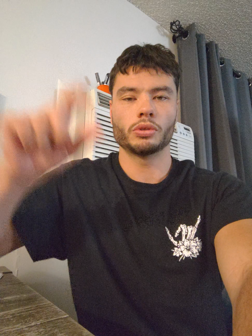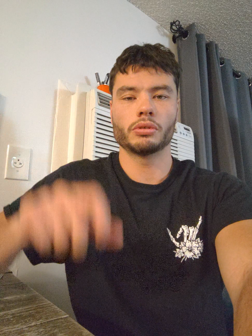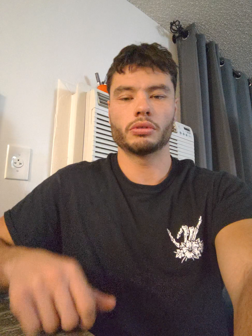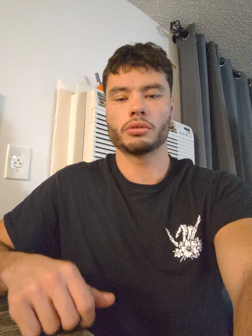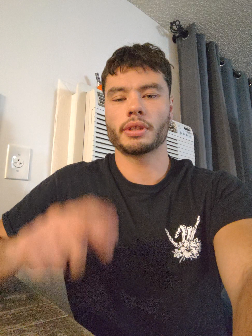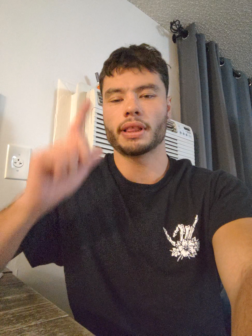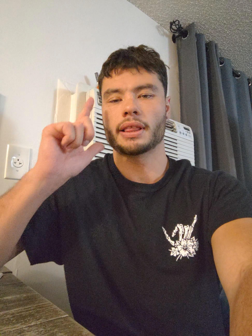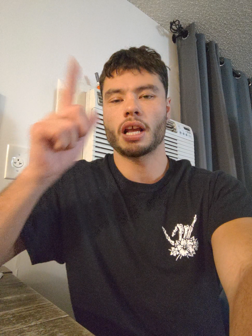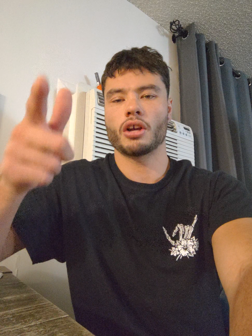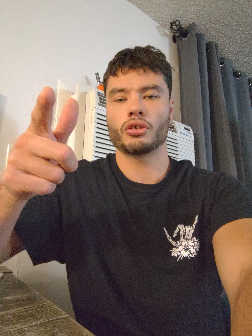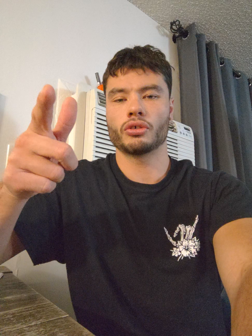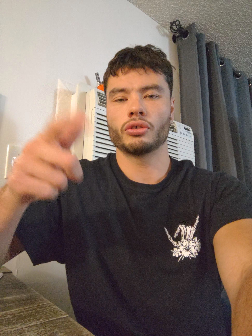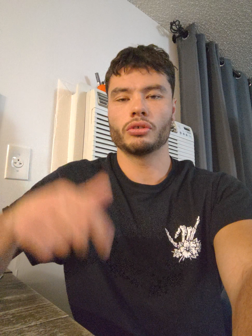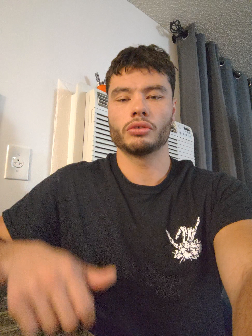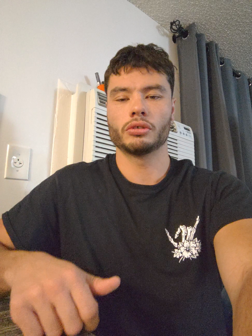later